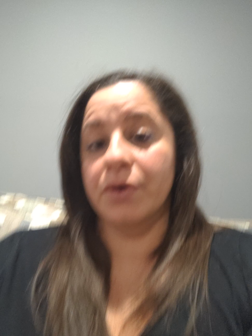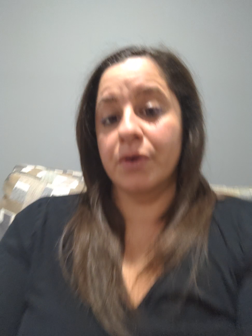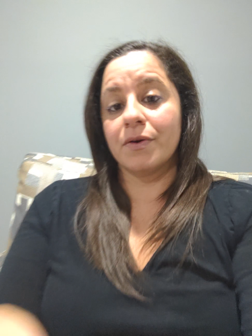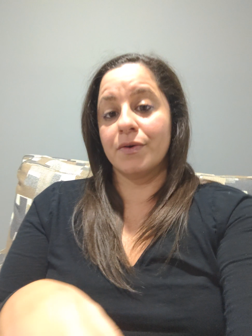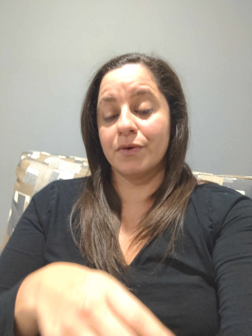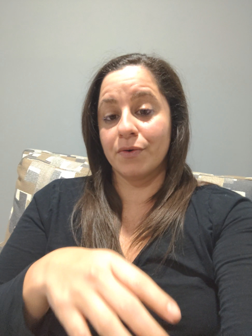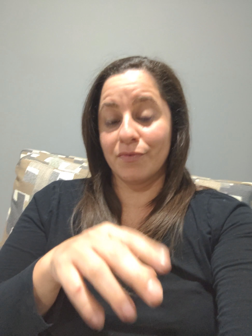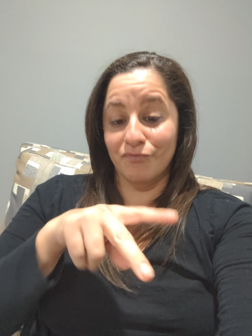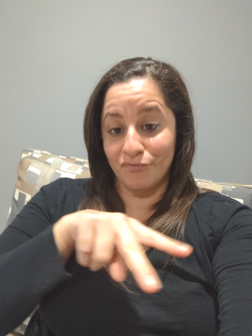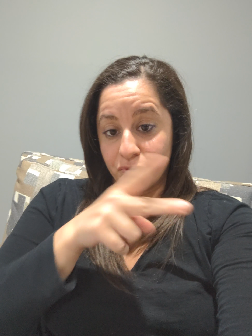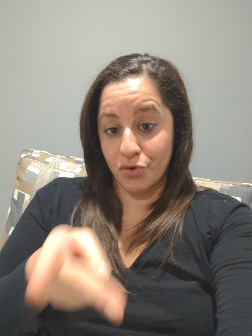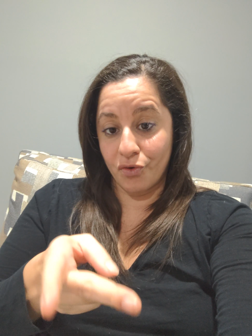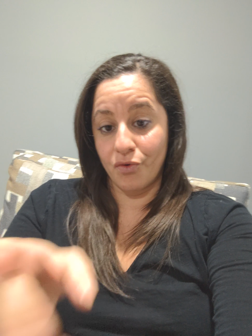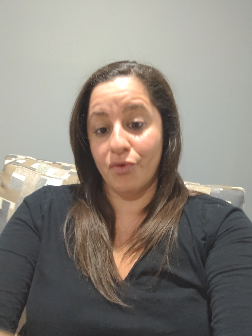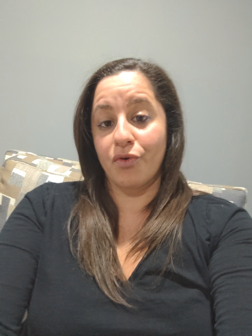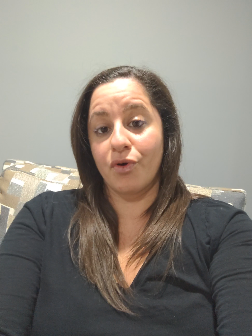fall